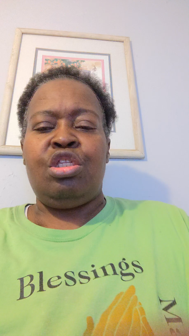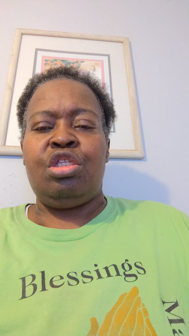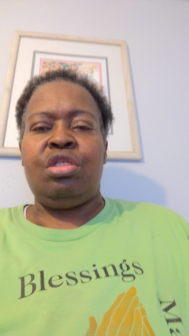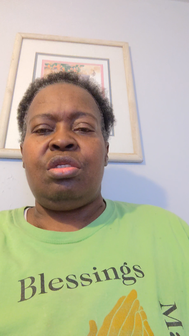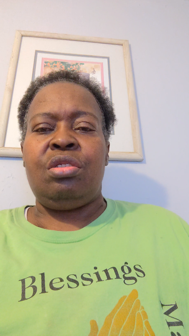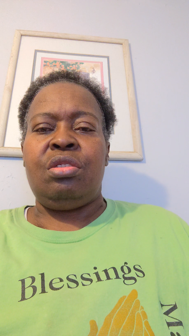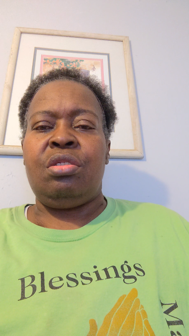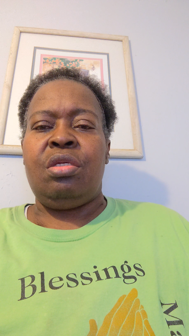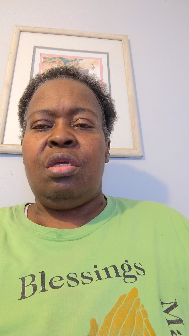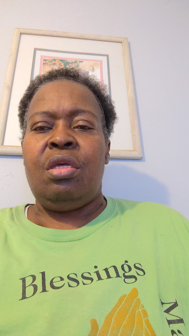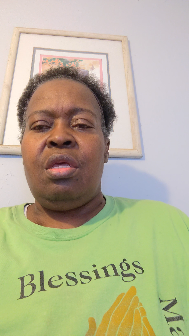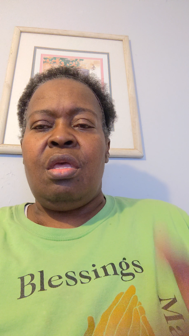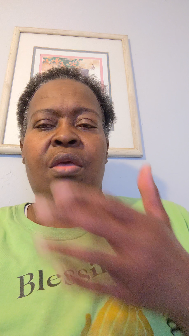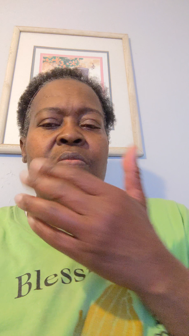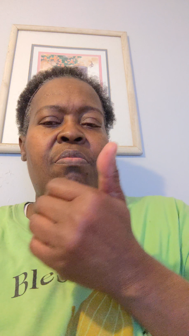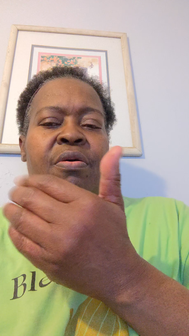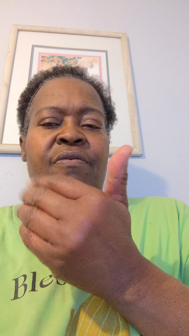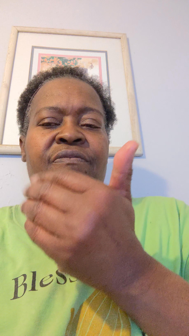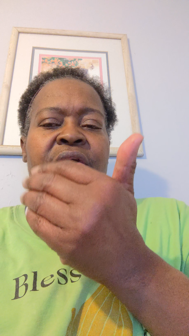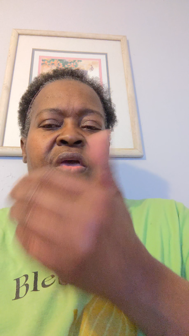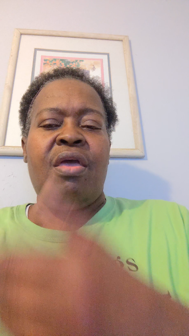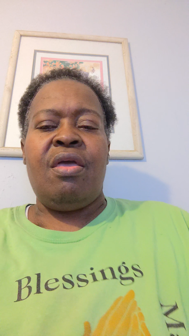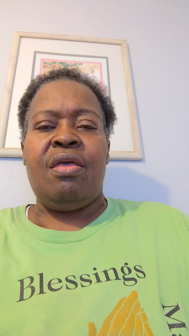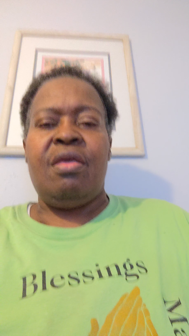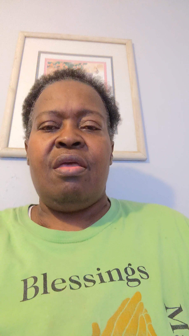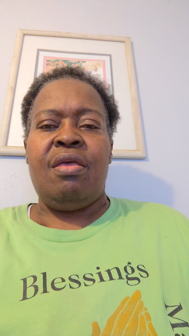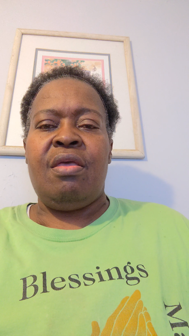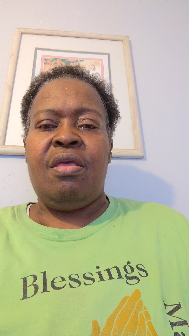butterfly